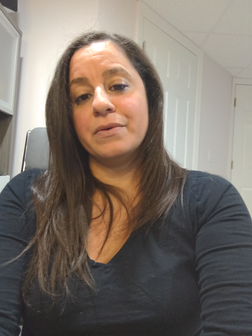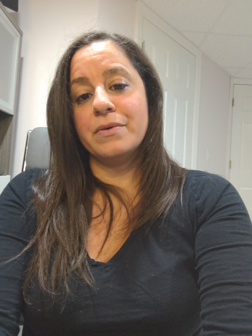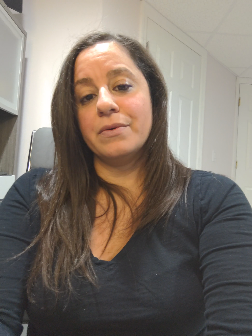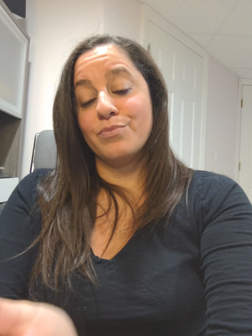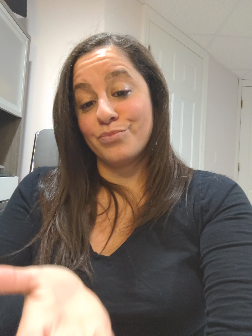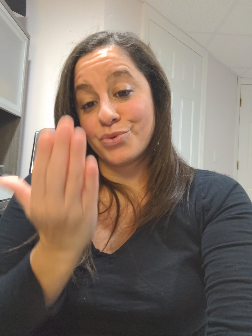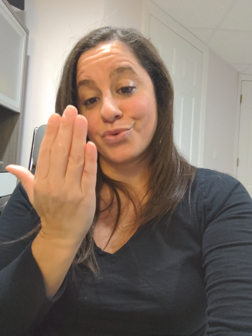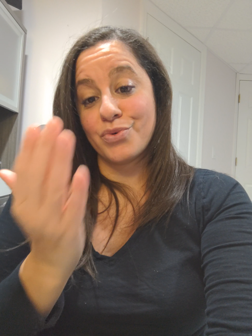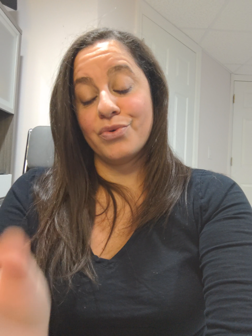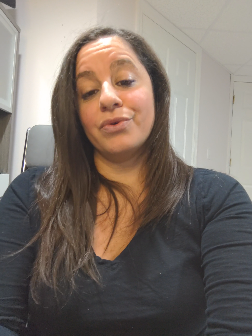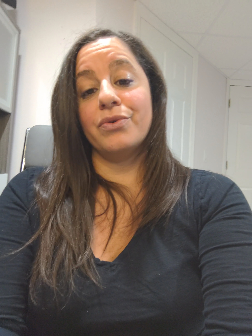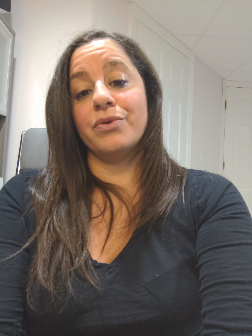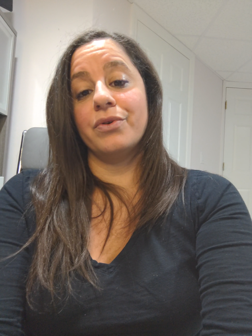morning